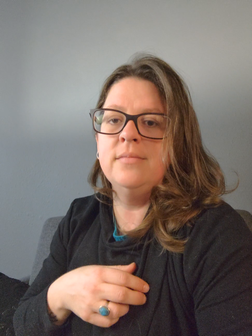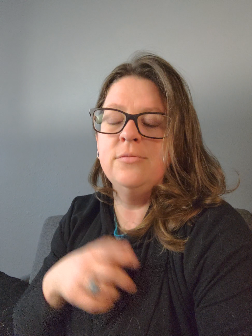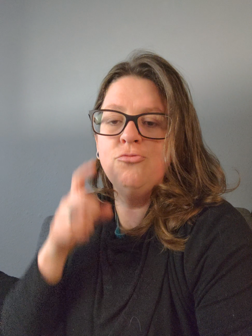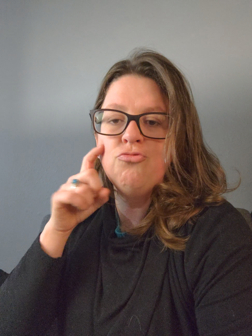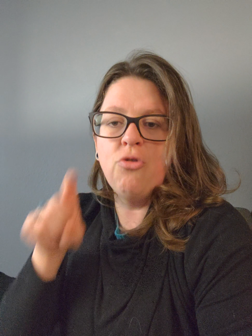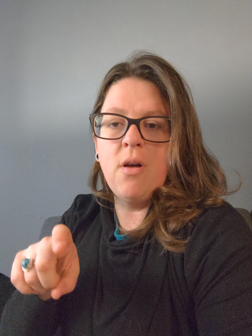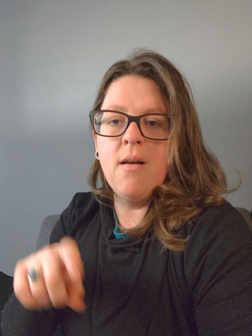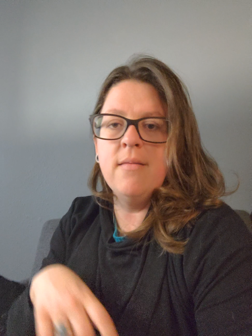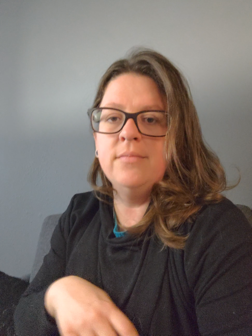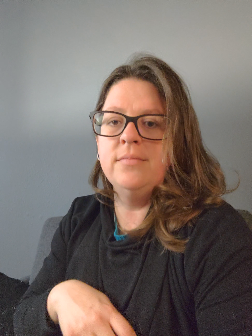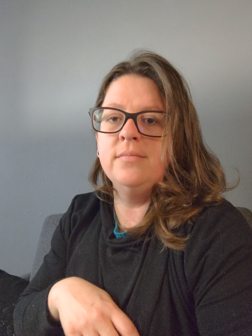cry